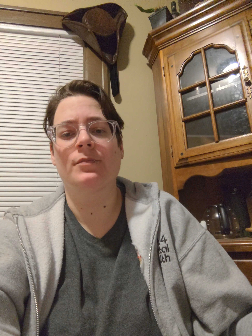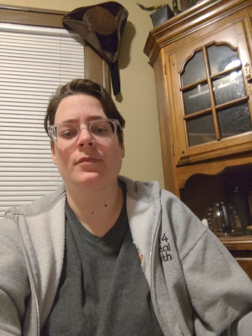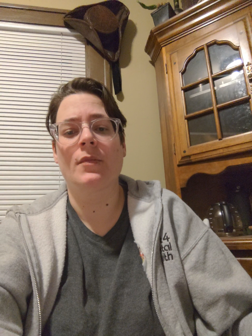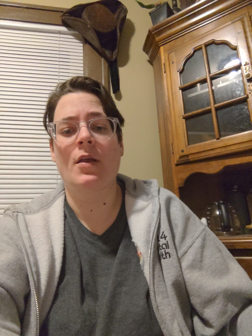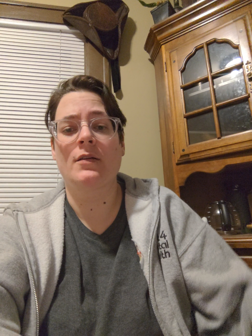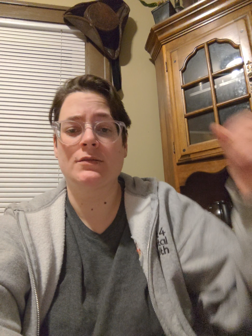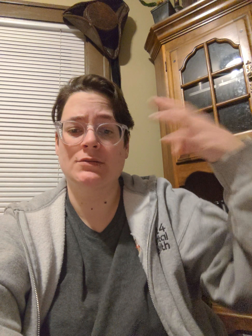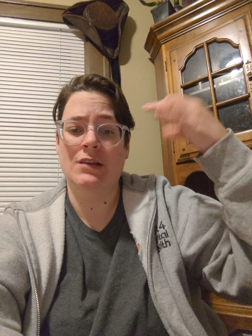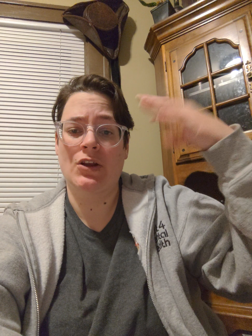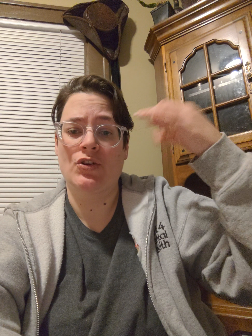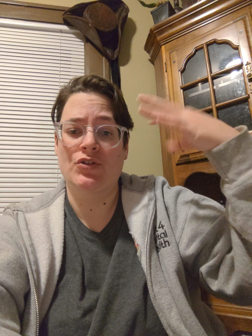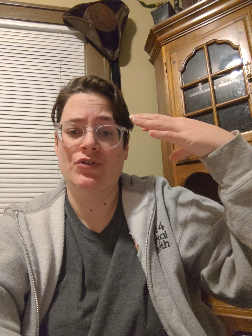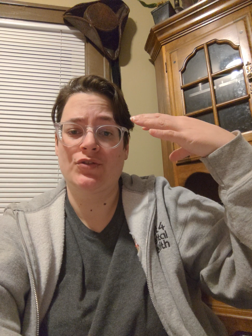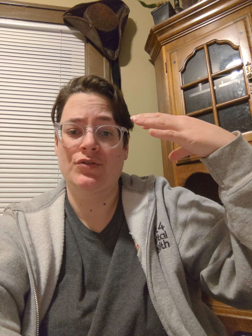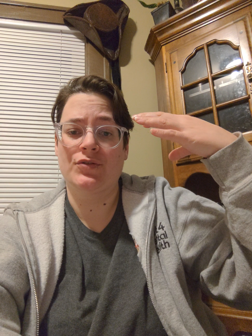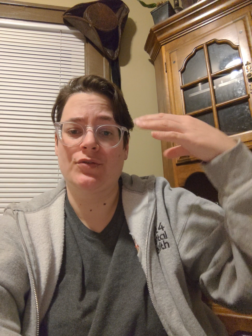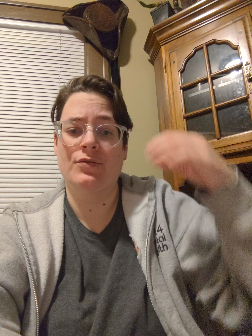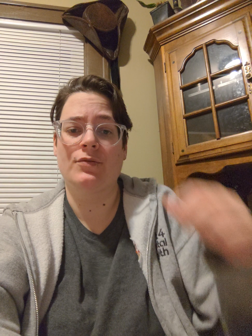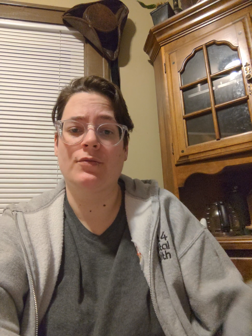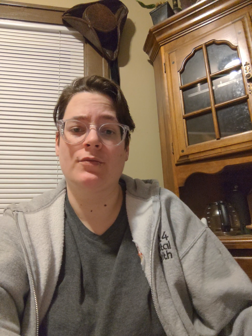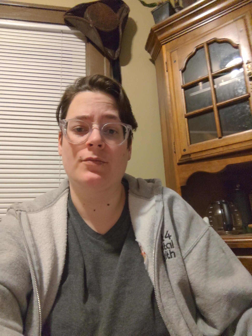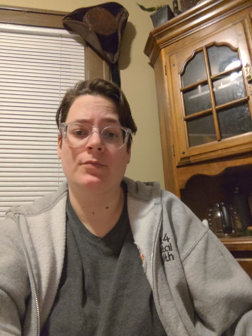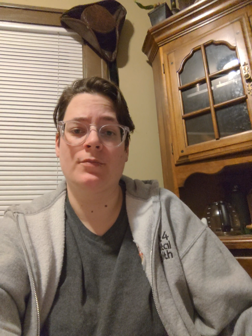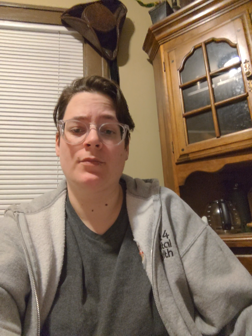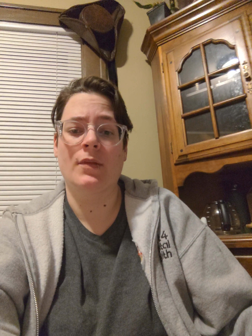shower